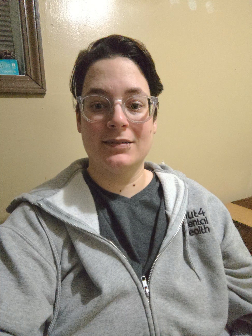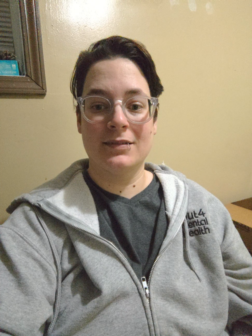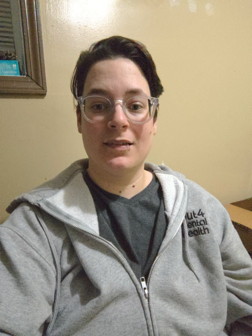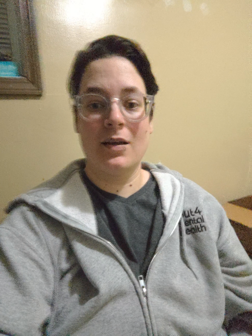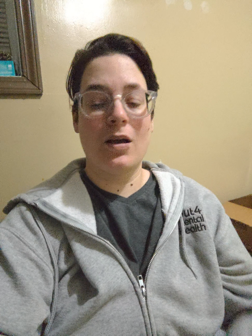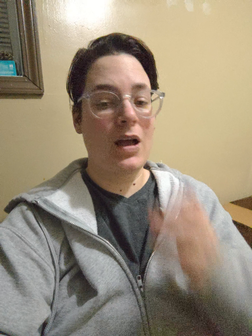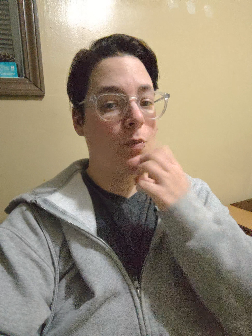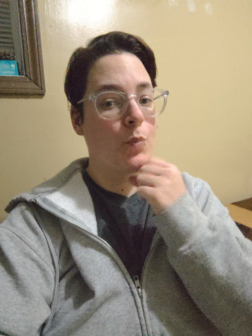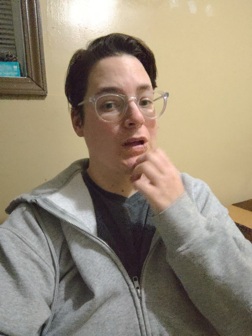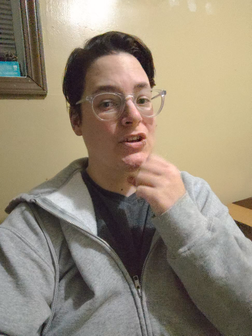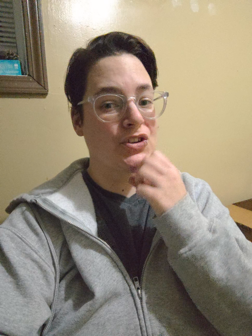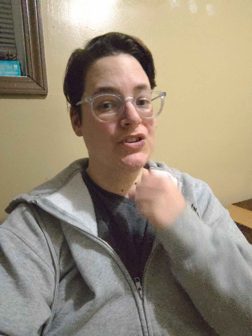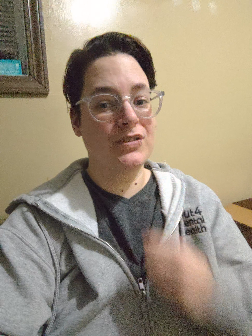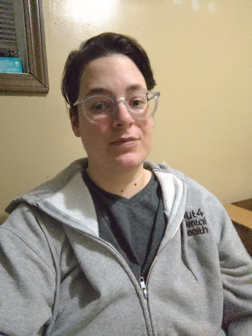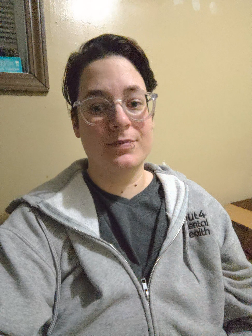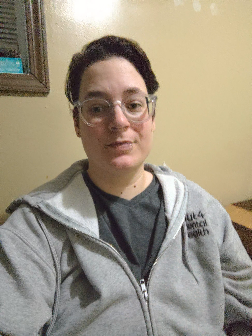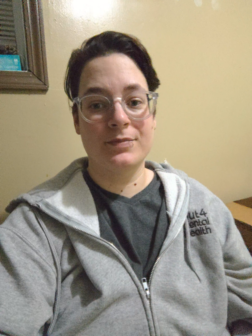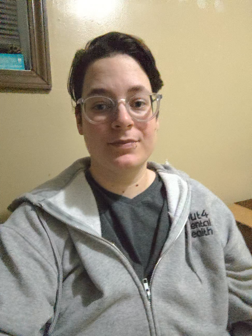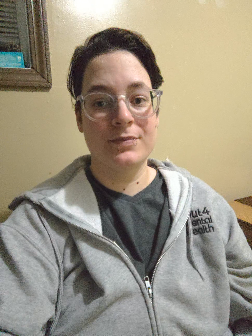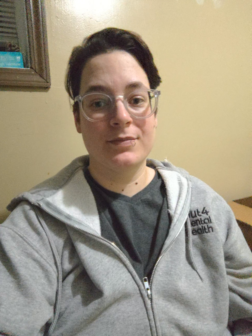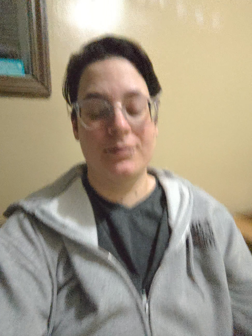underwear